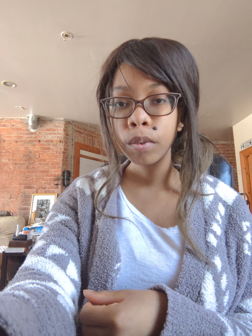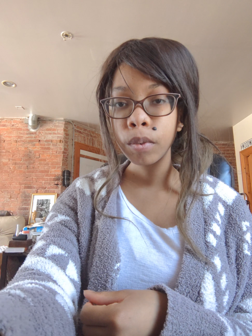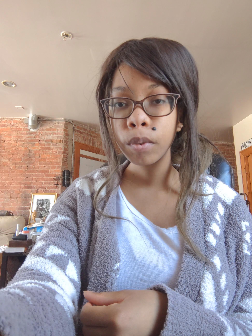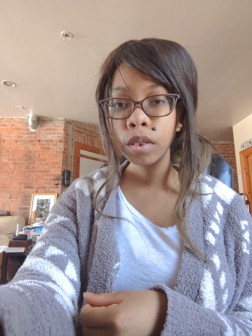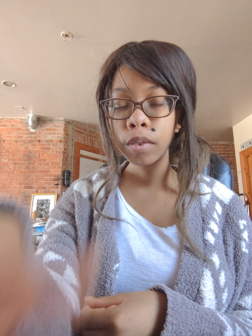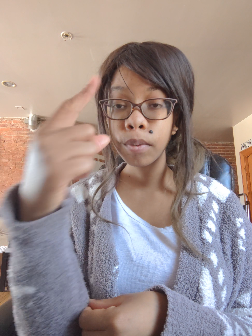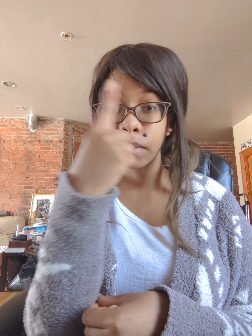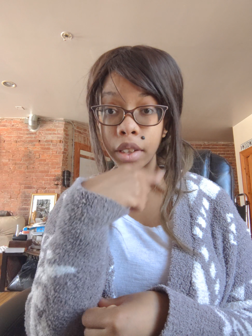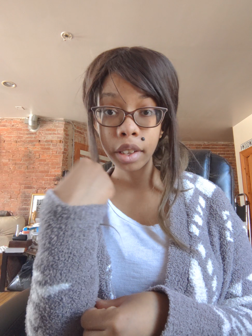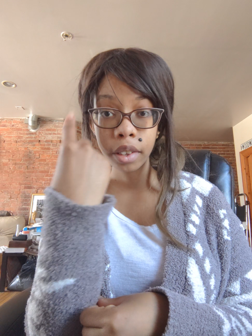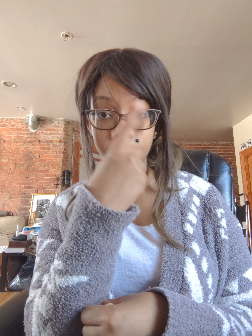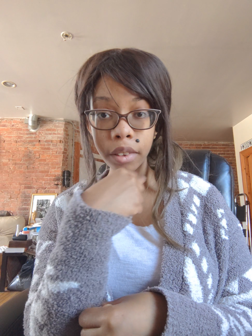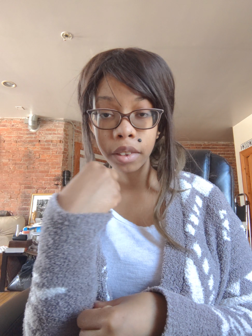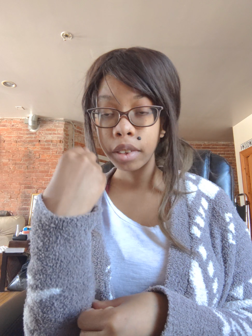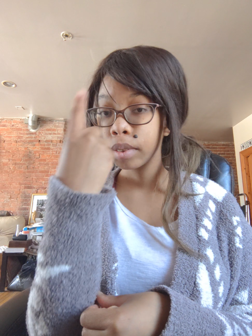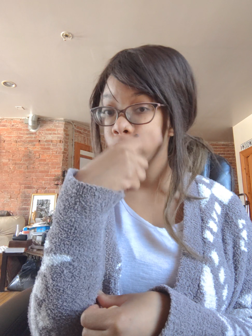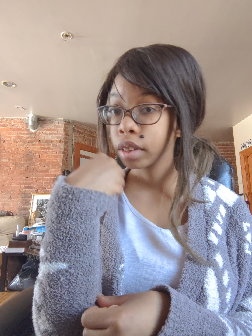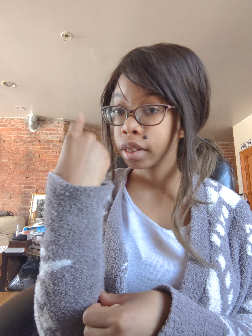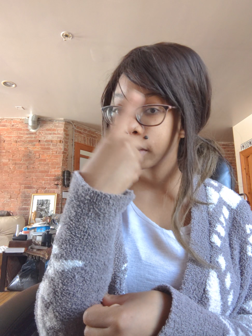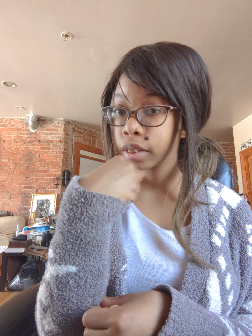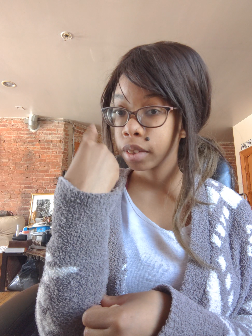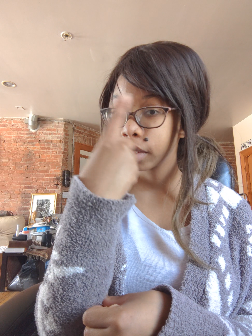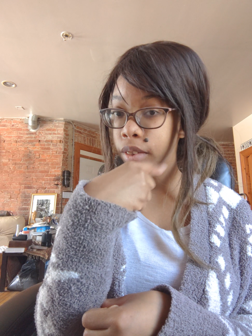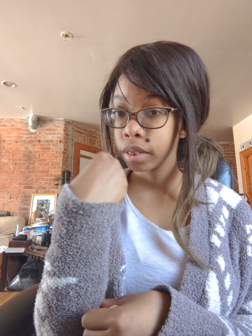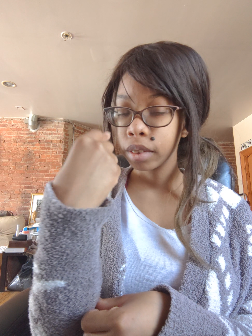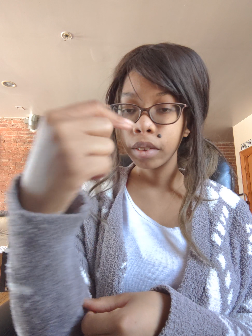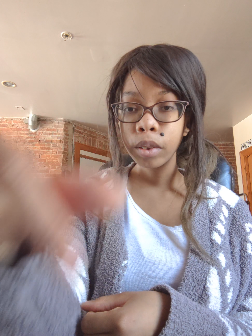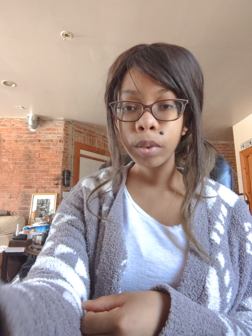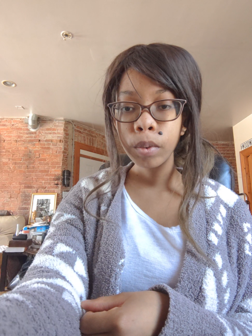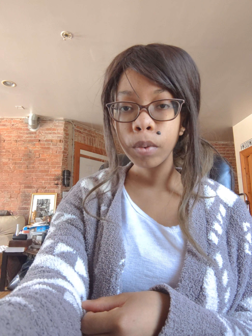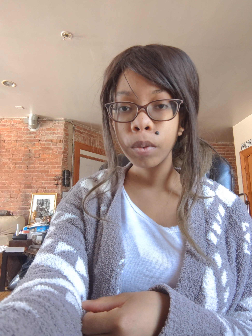face